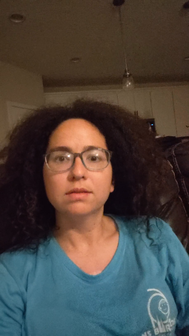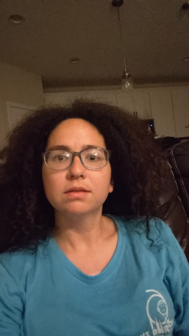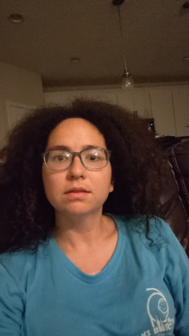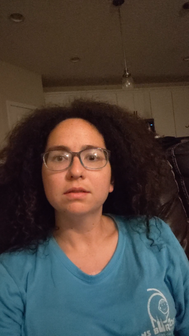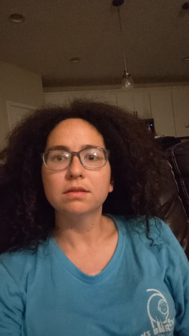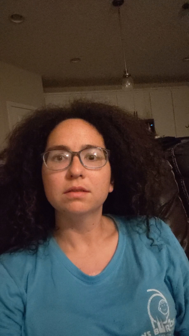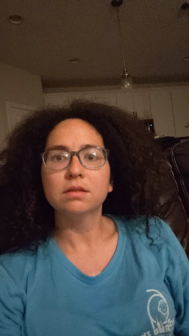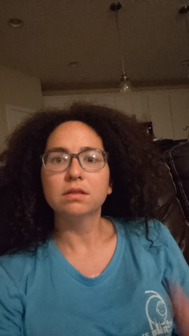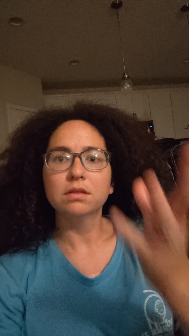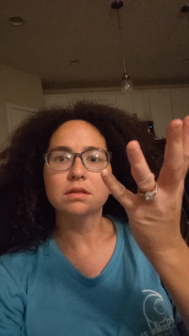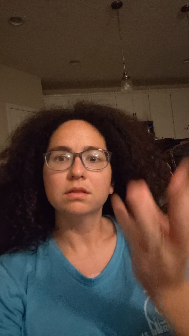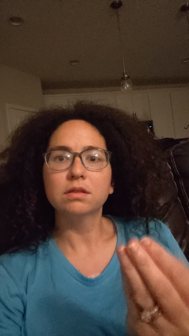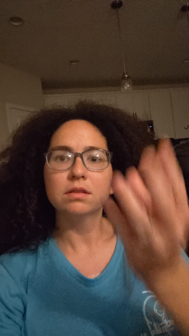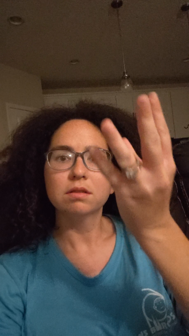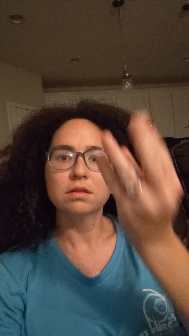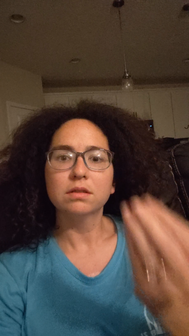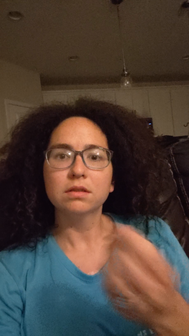gentle